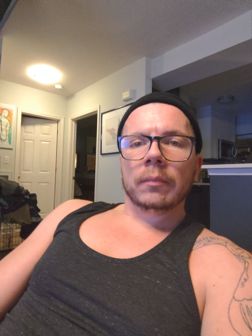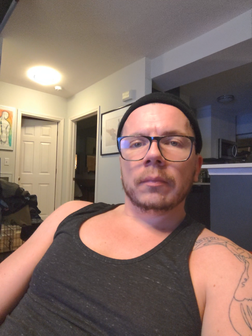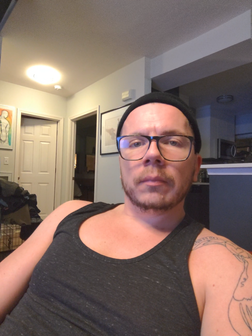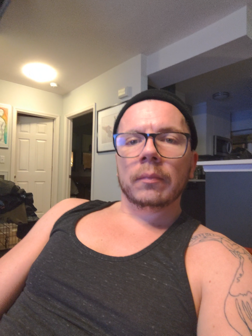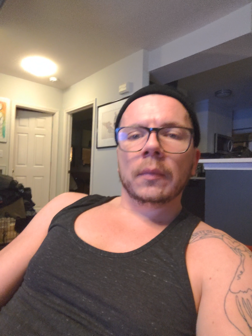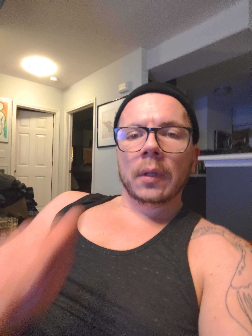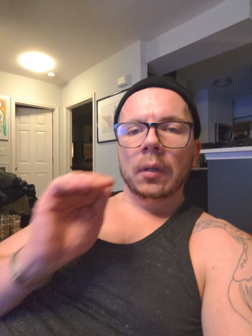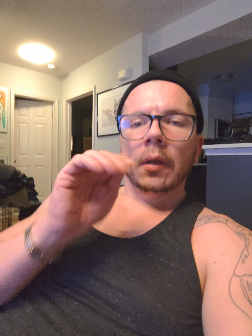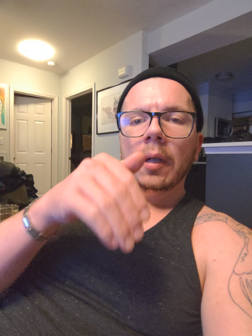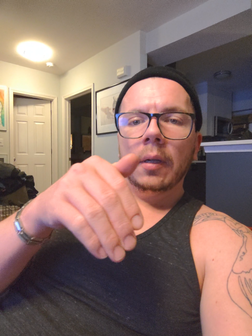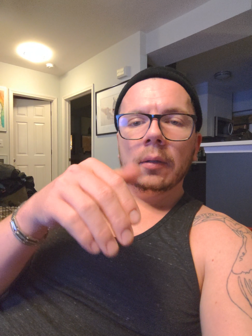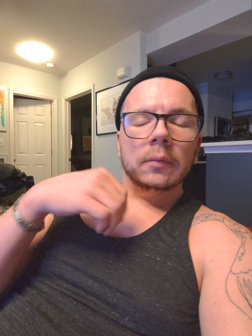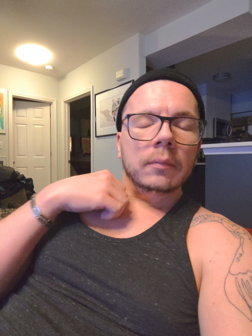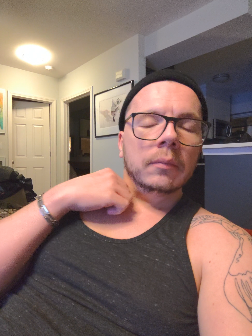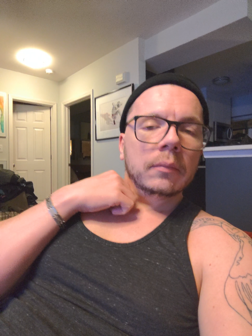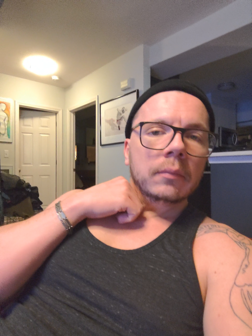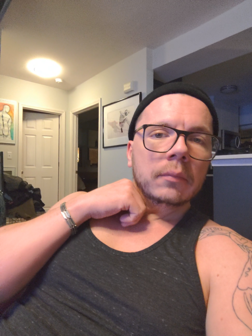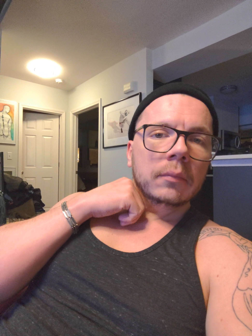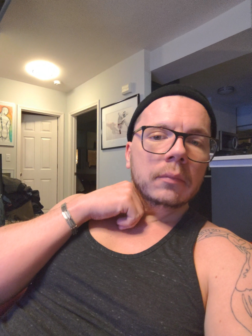night